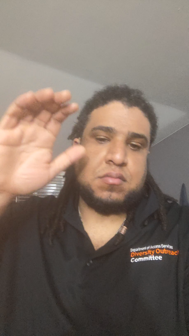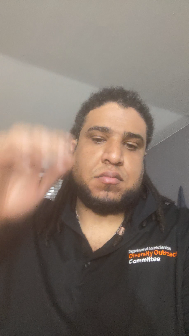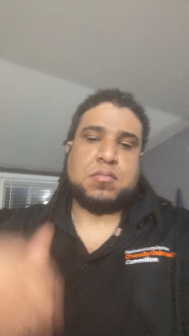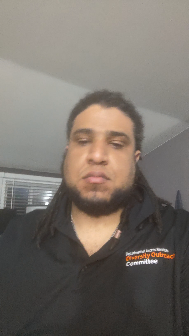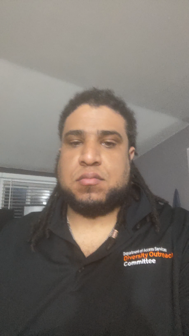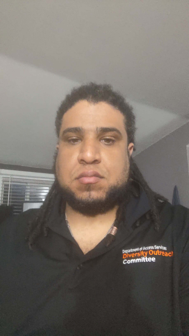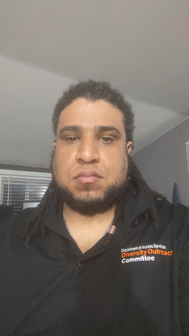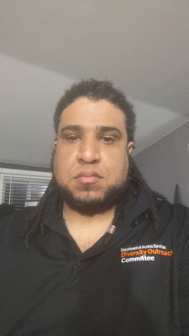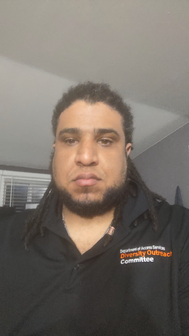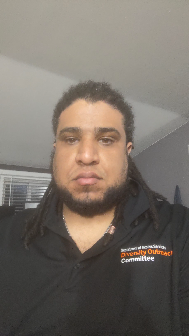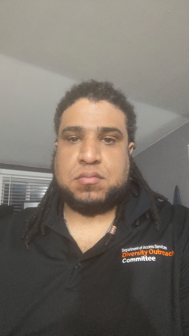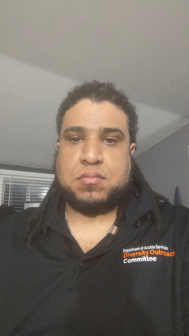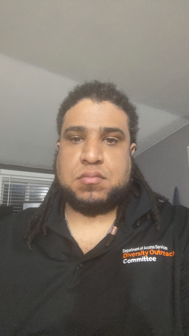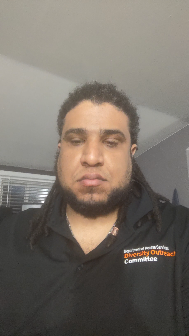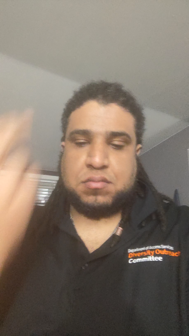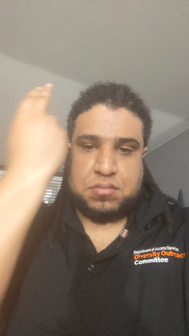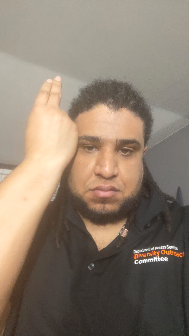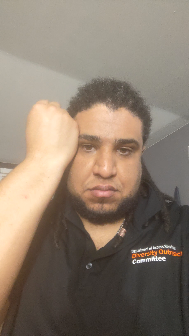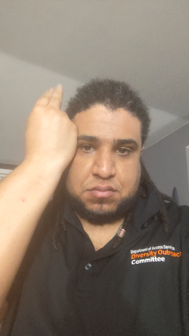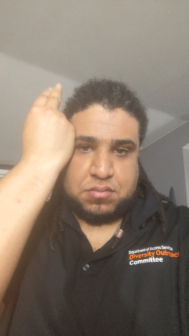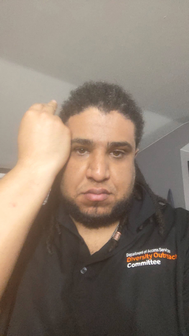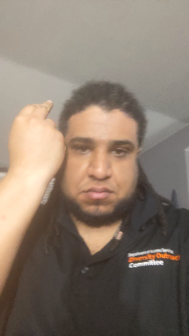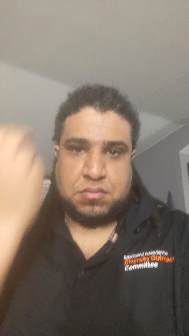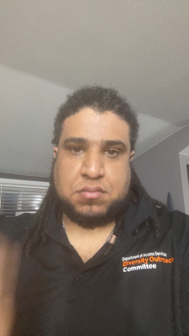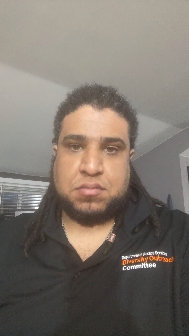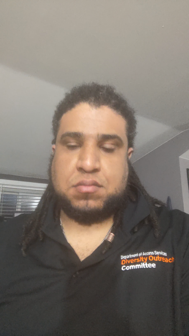bunny